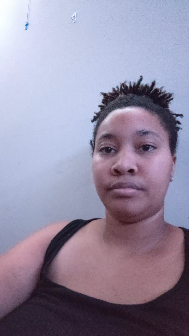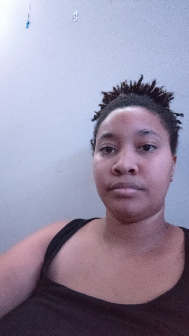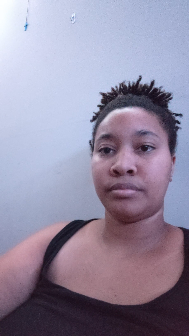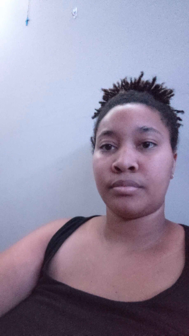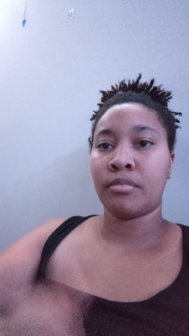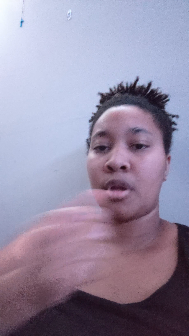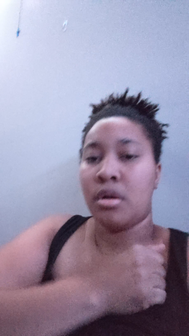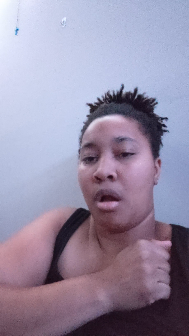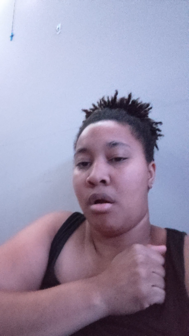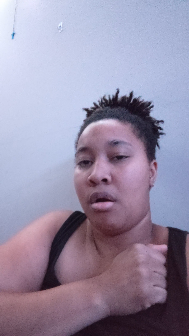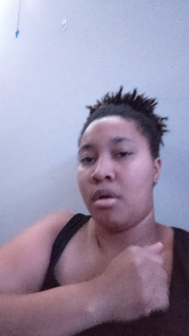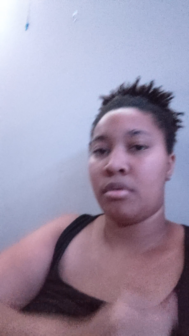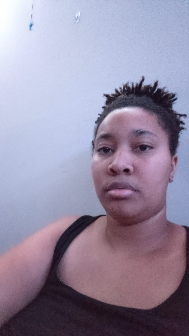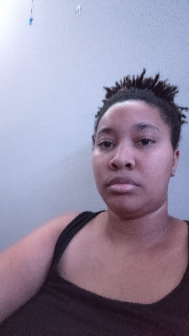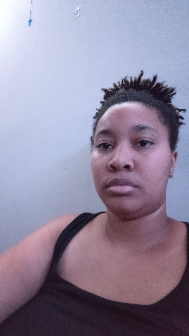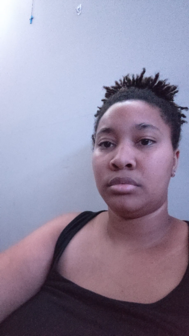hug